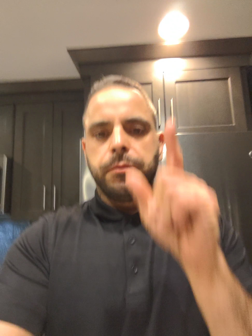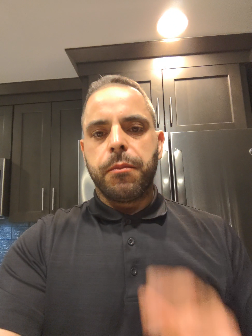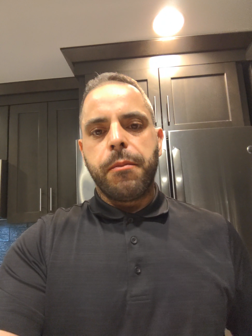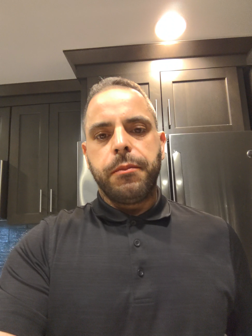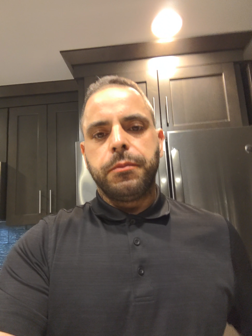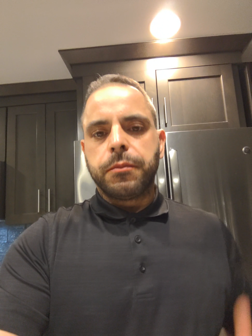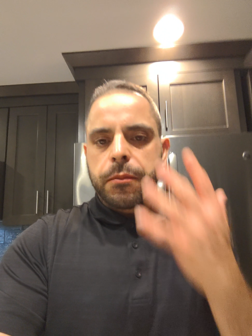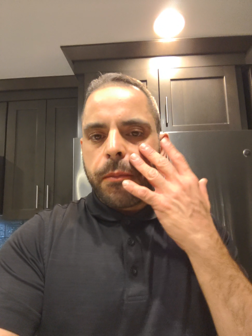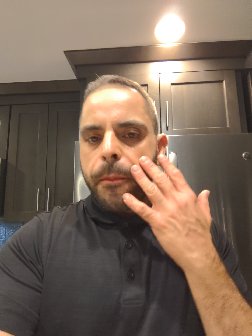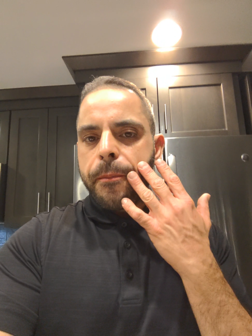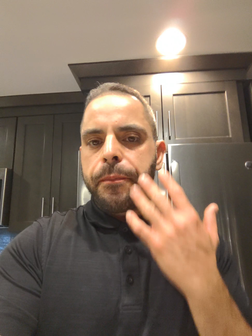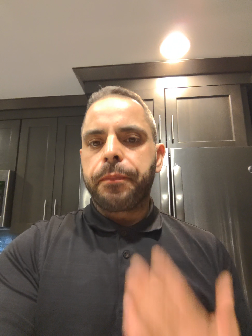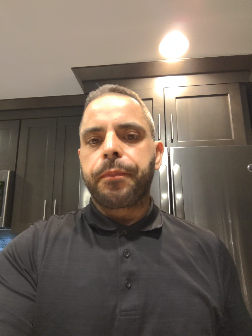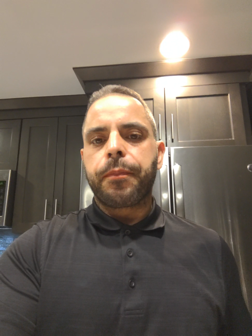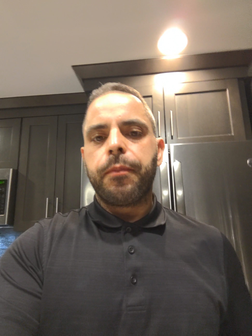sad